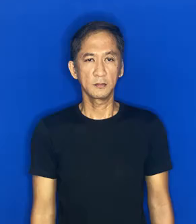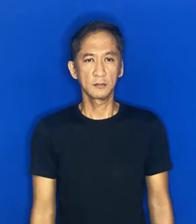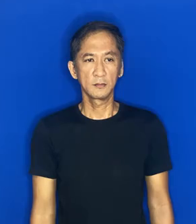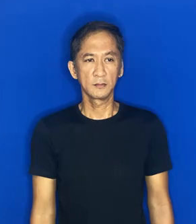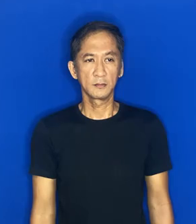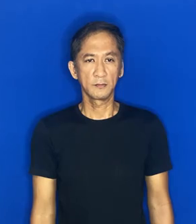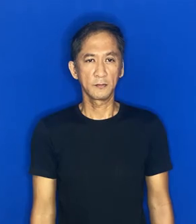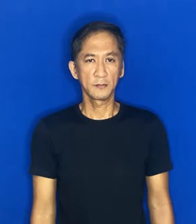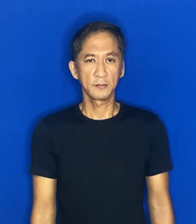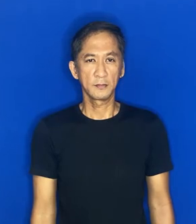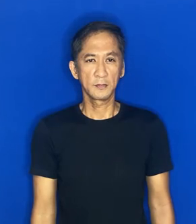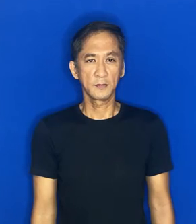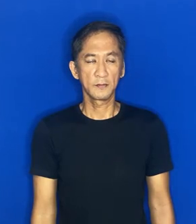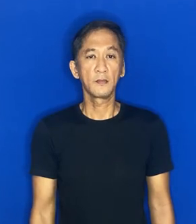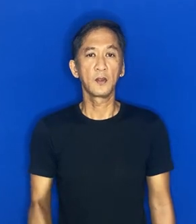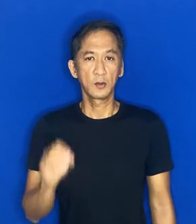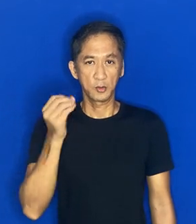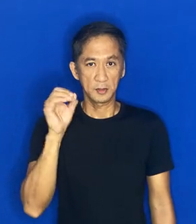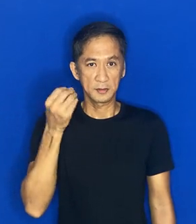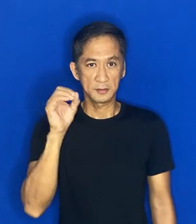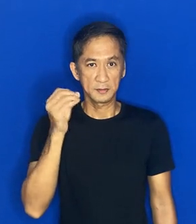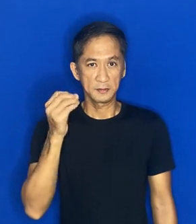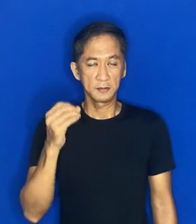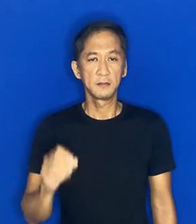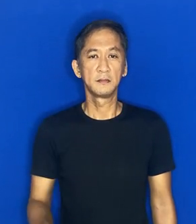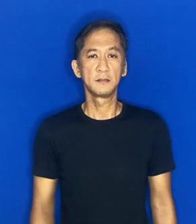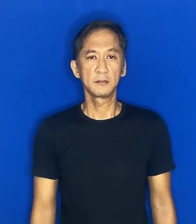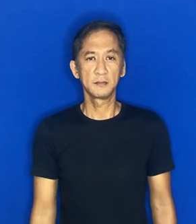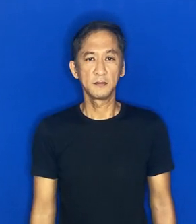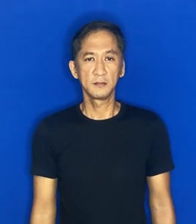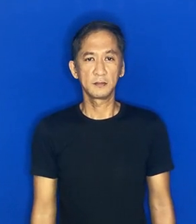orange